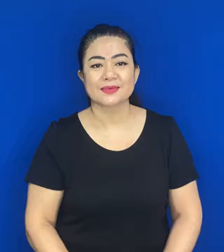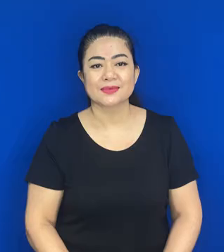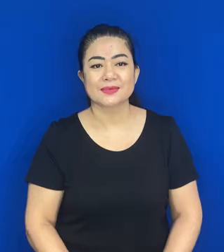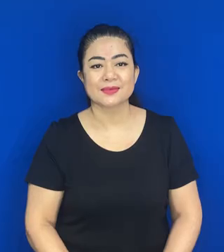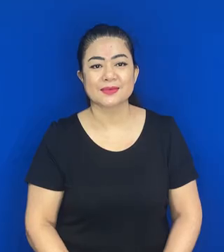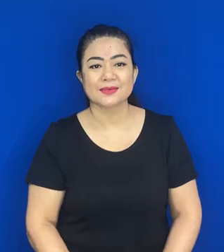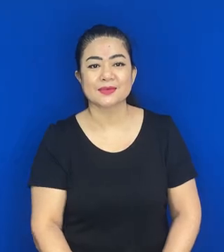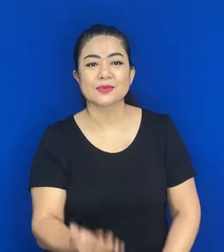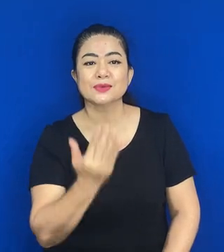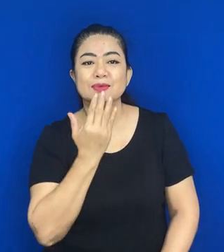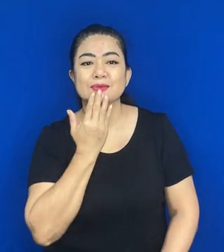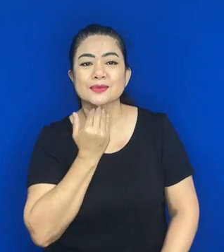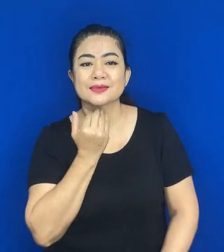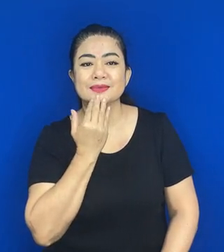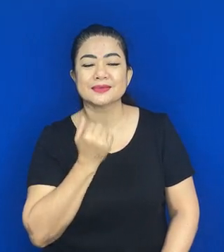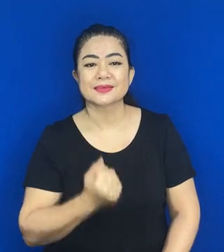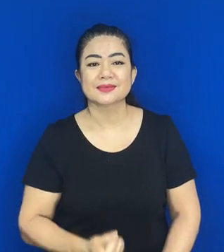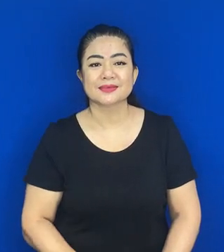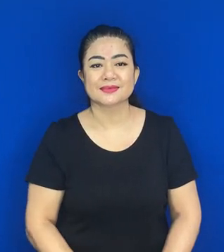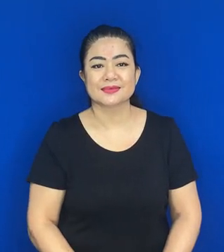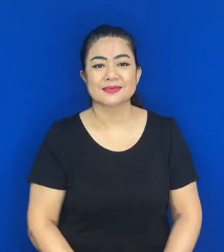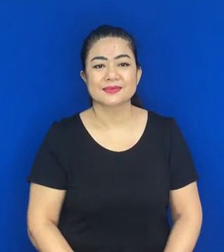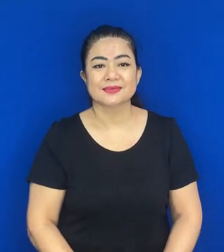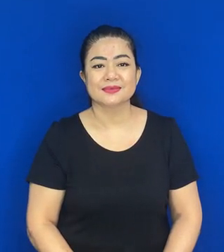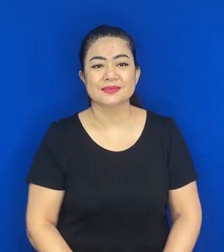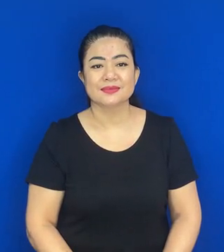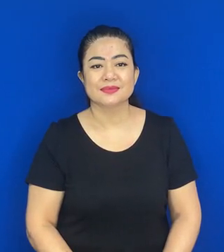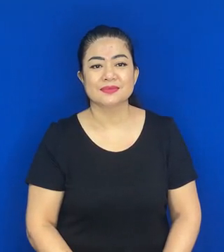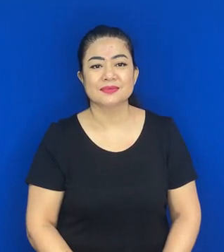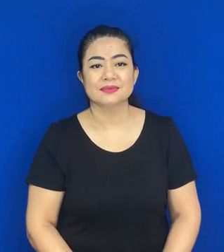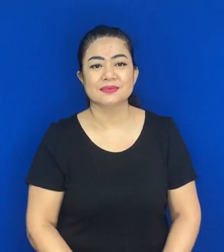sugar